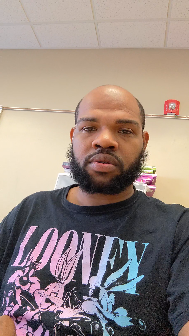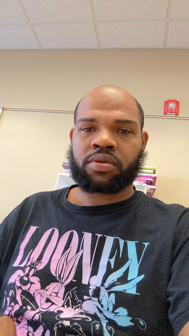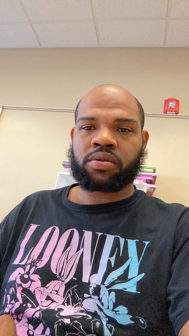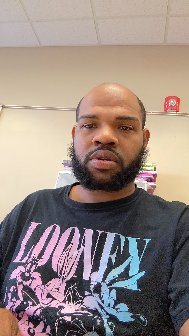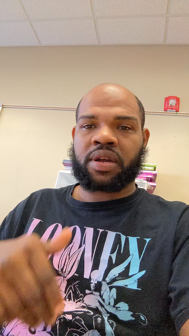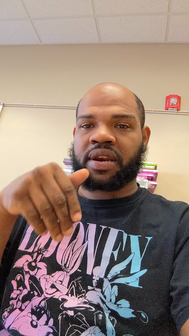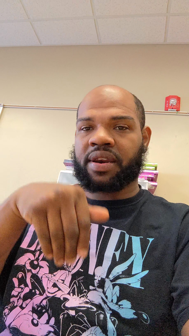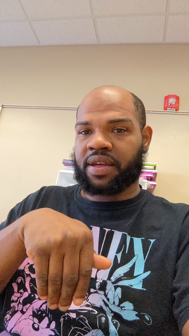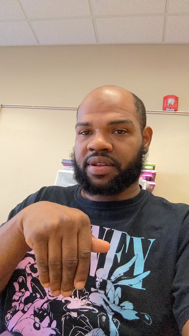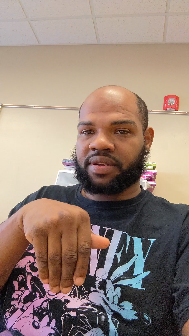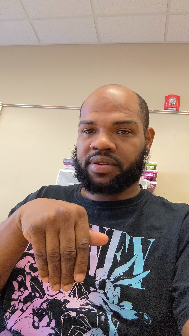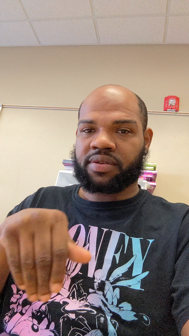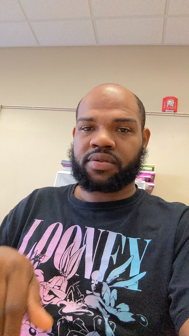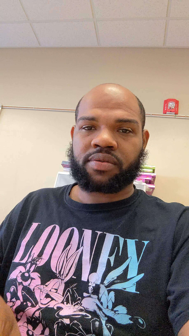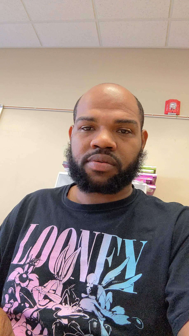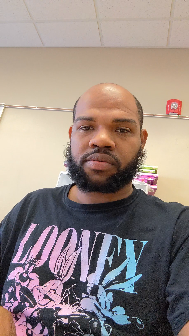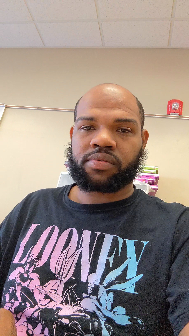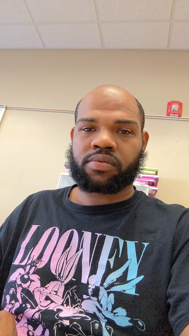night night